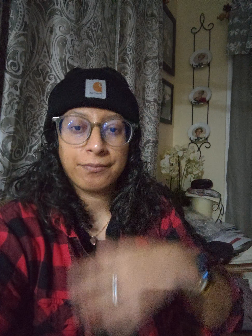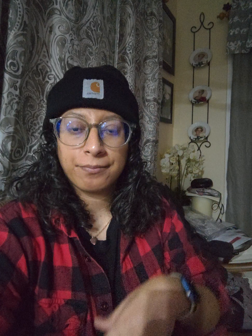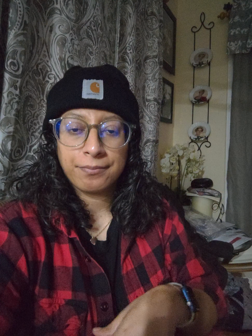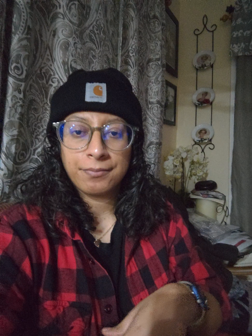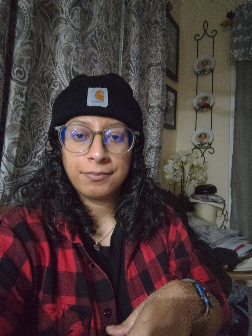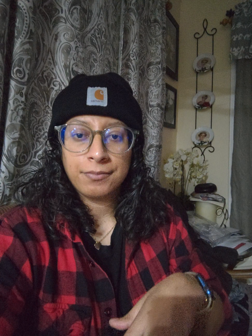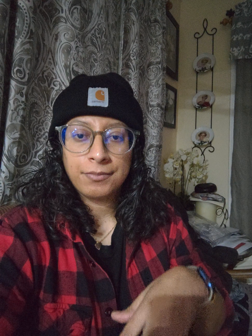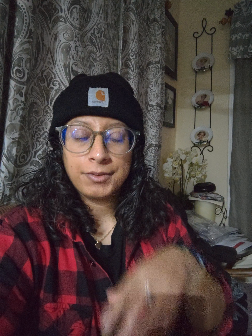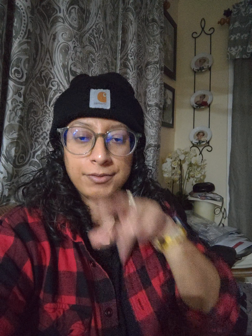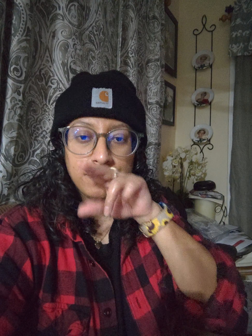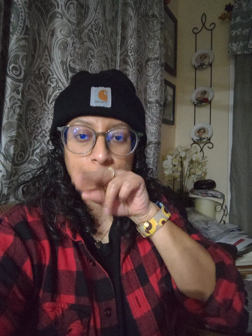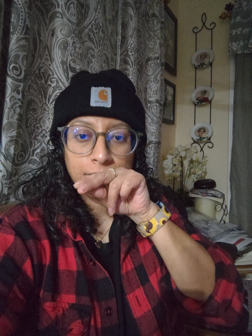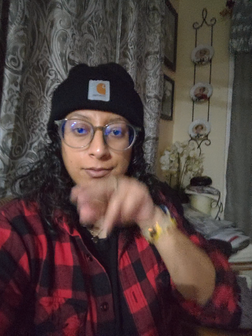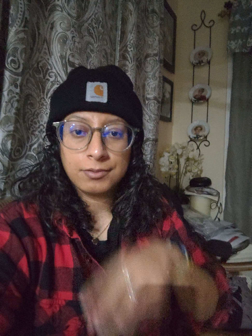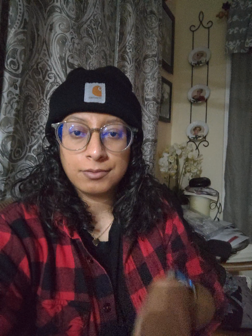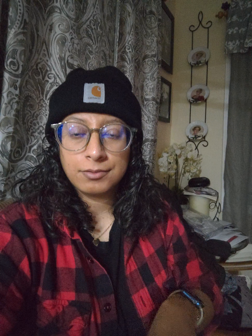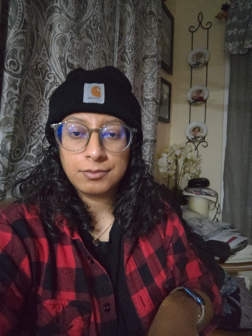goose